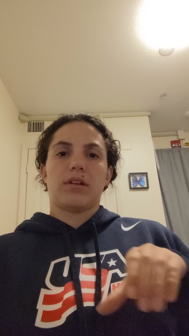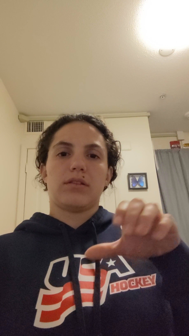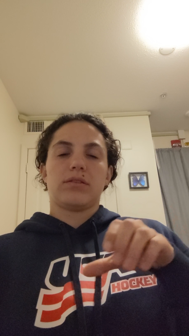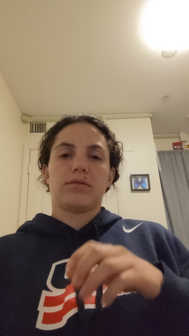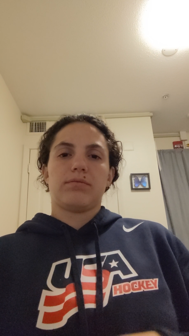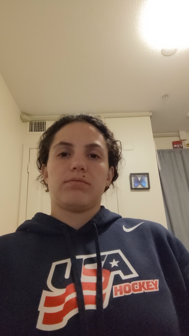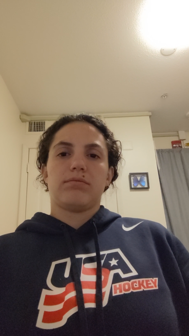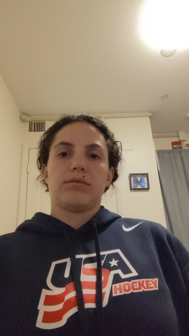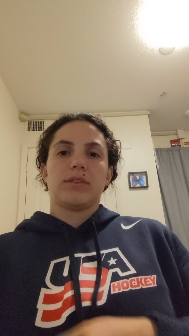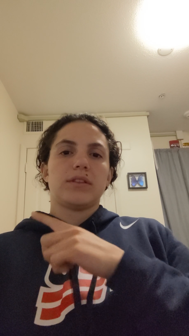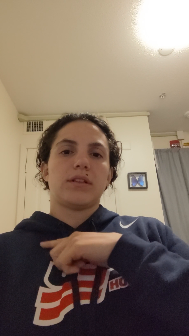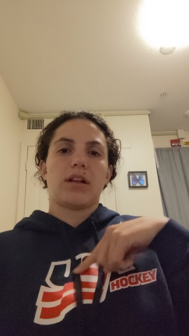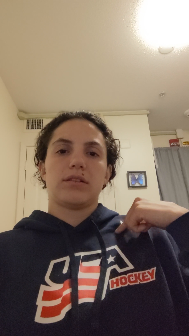necklace